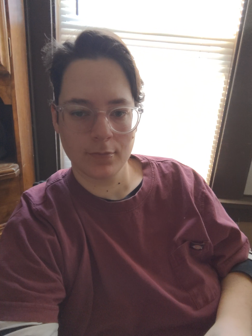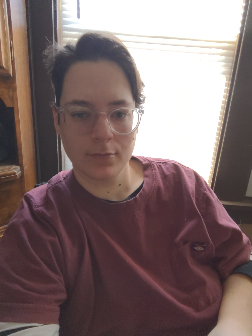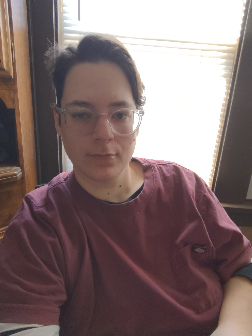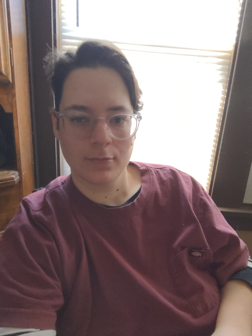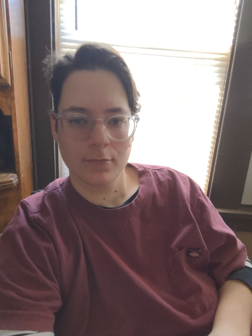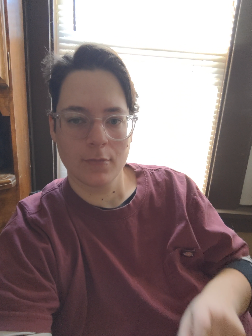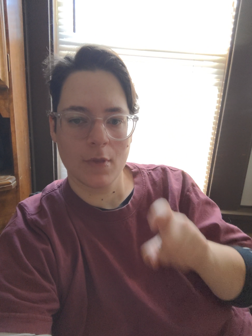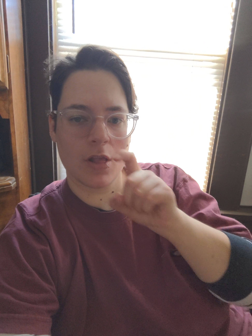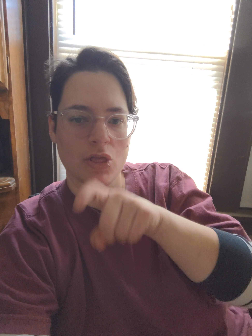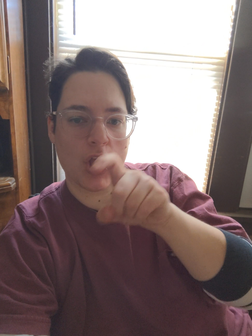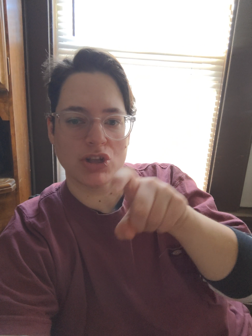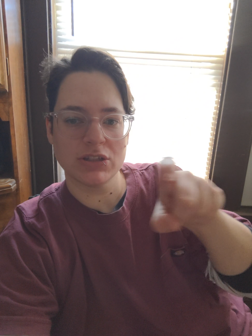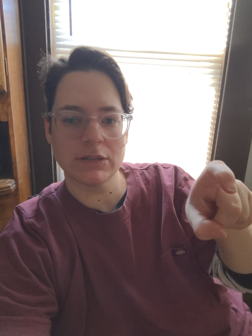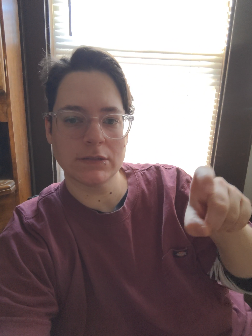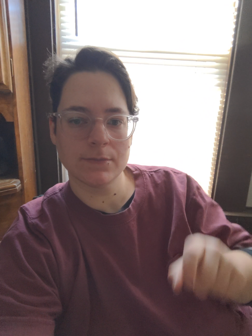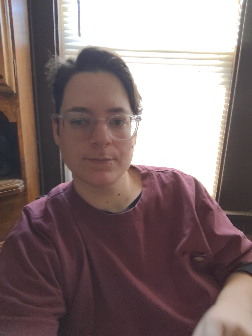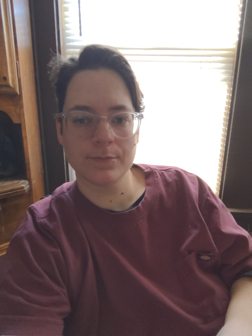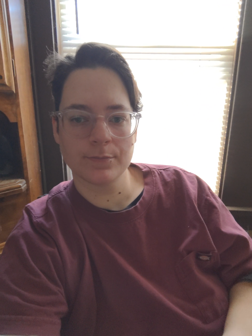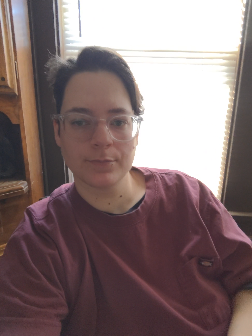closet